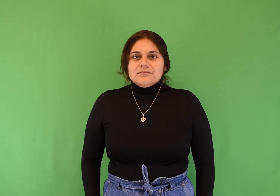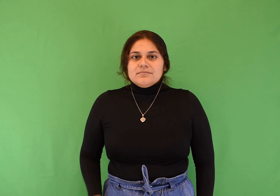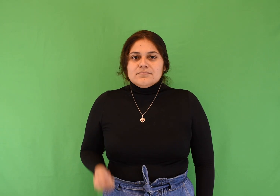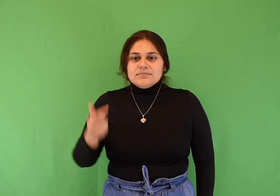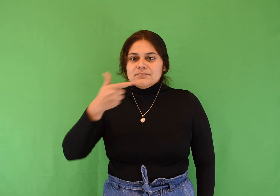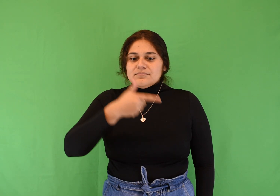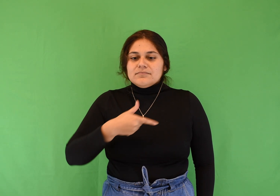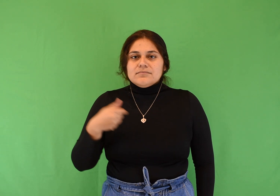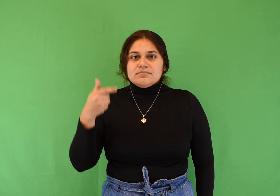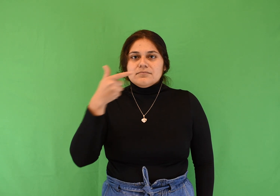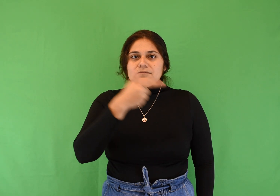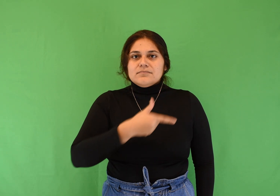gustar